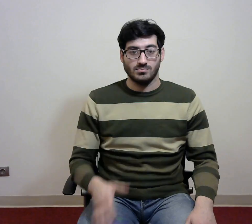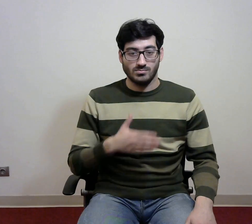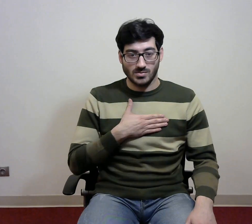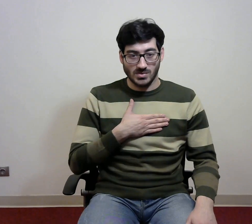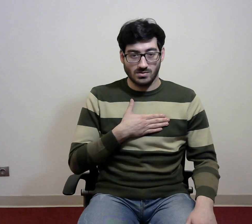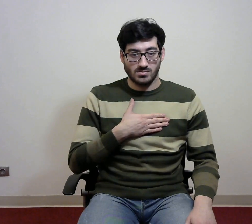mən